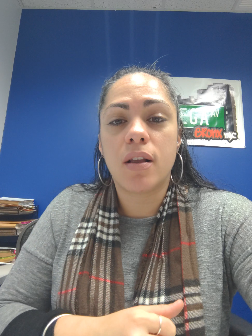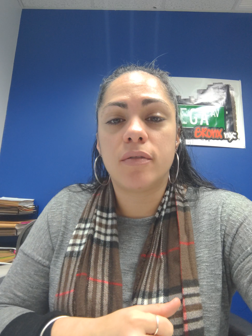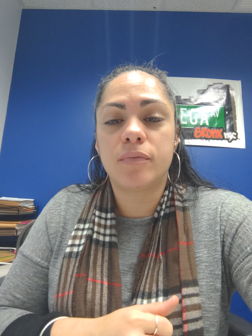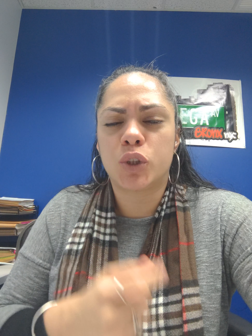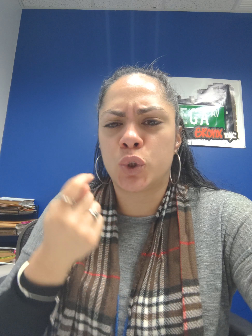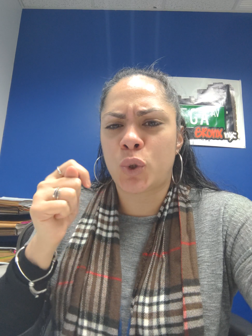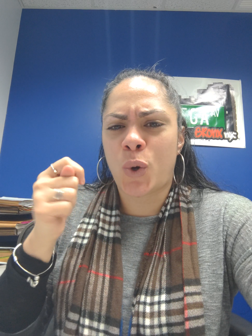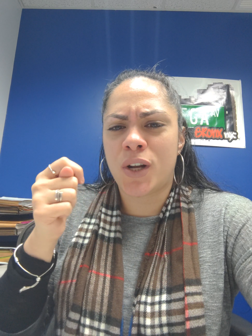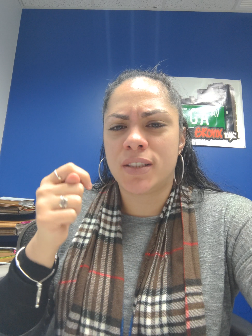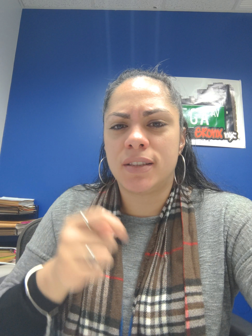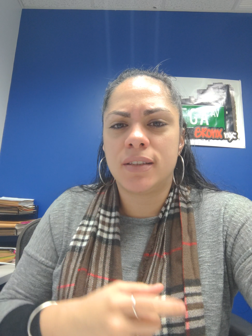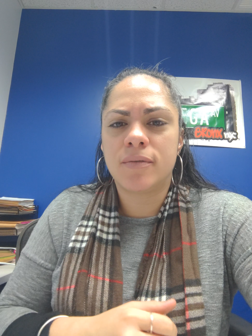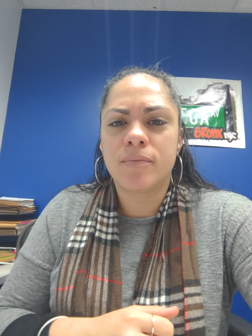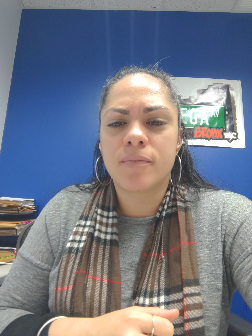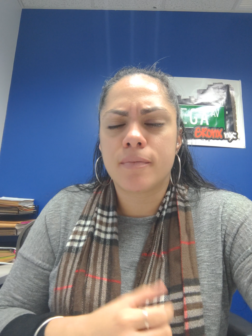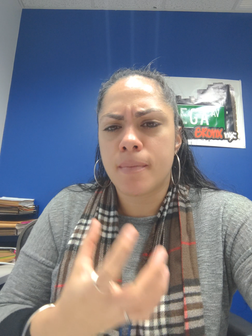toy